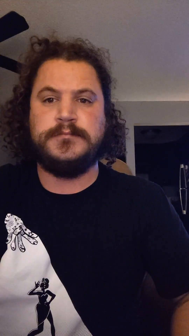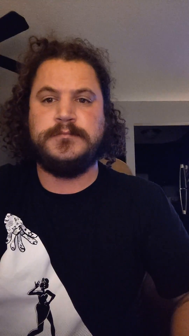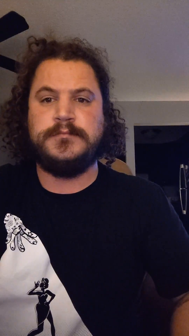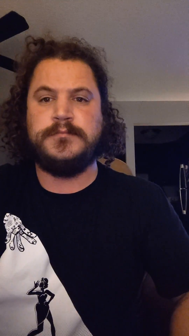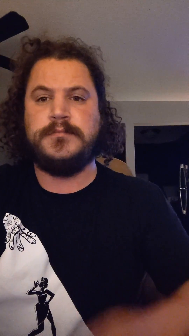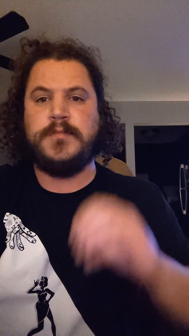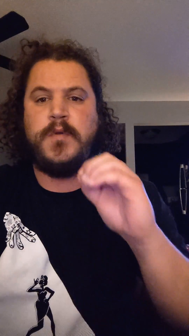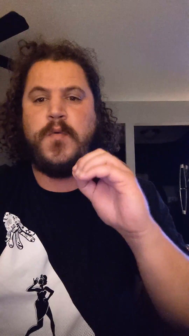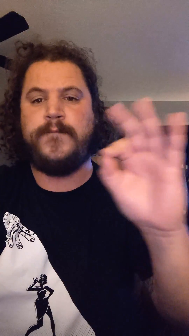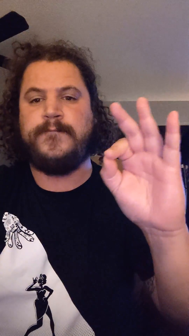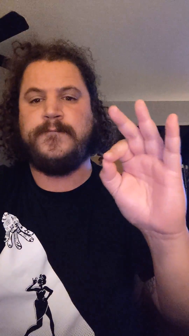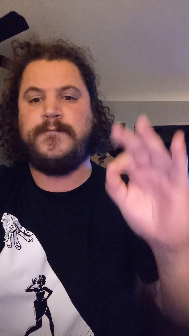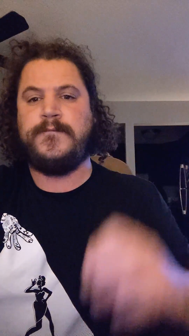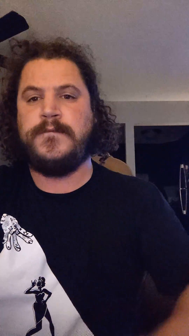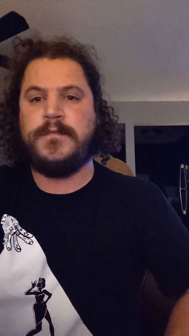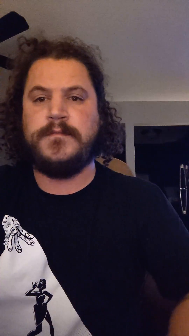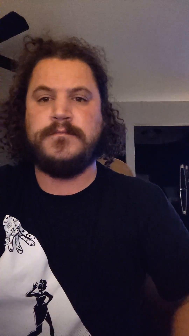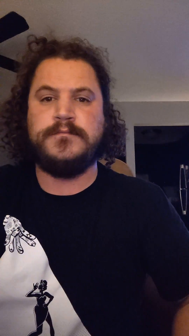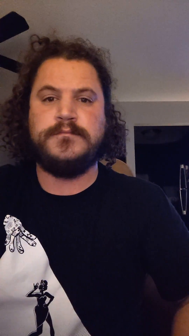off